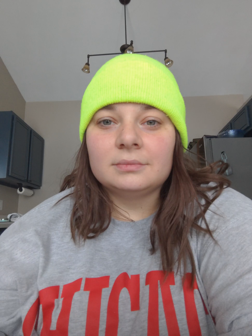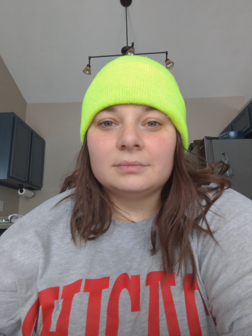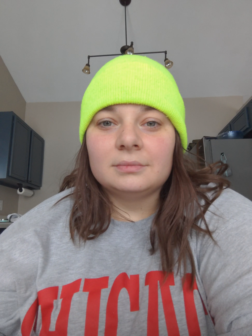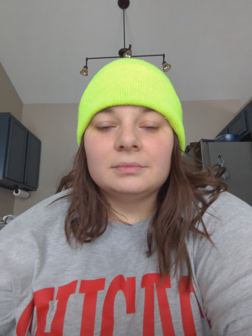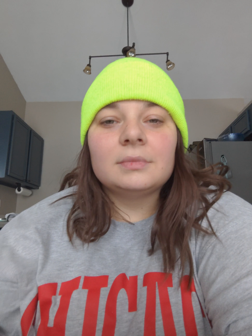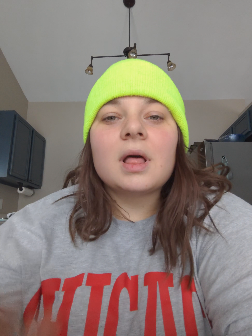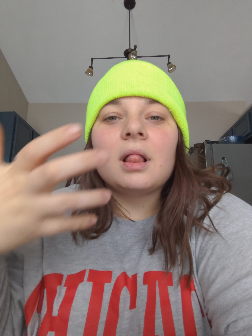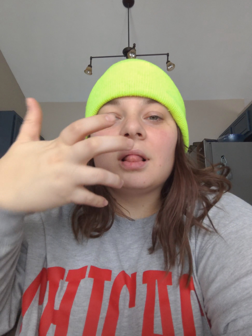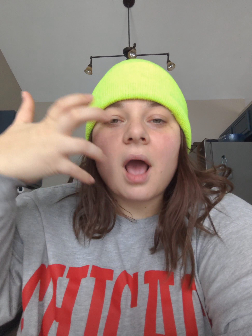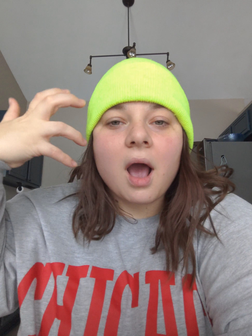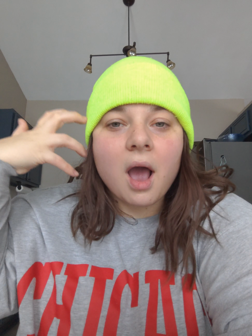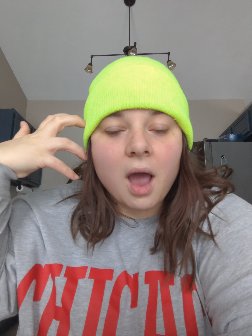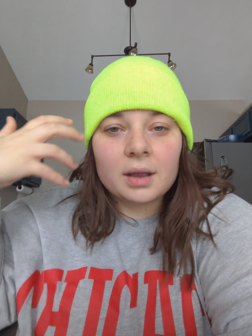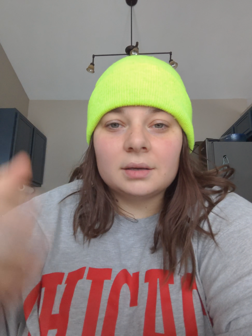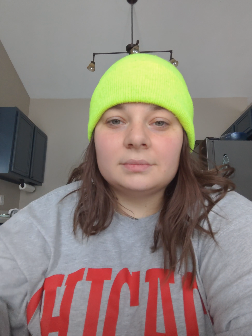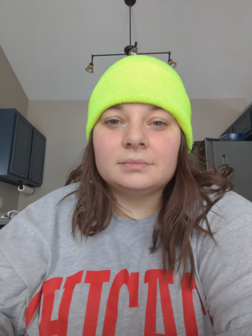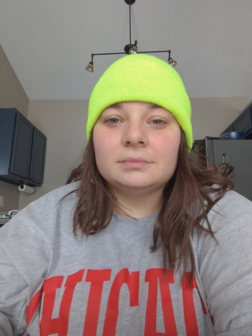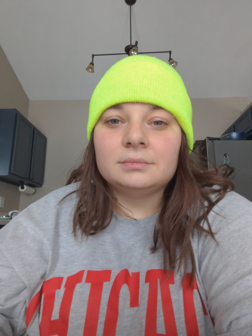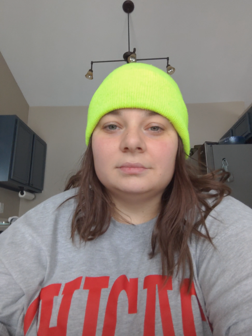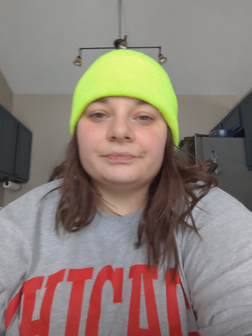lion